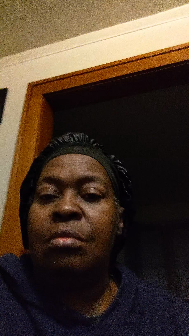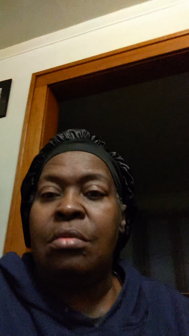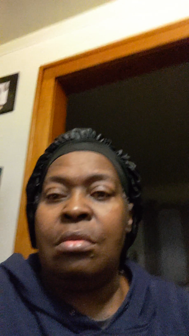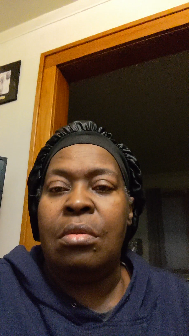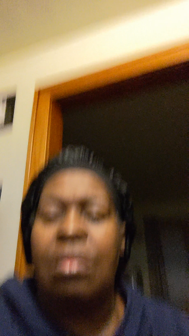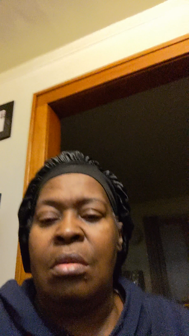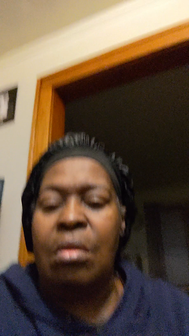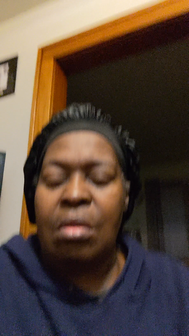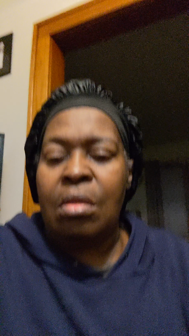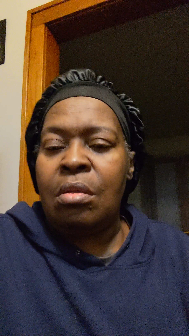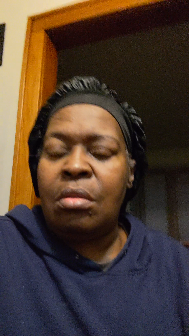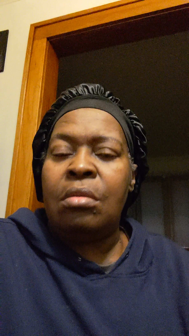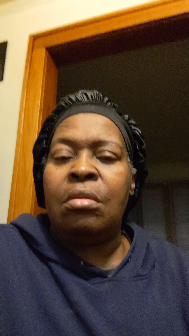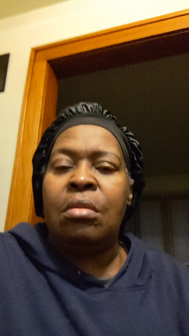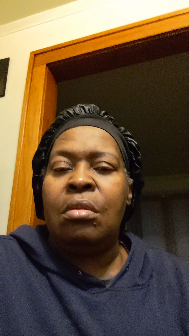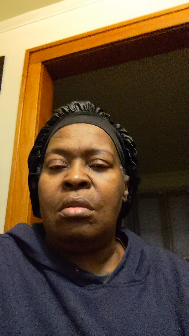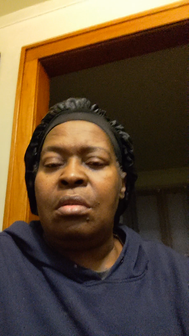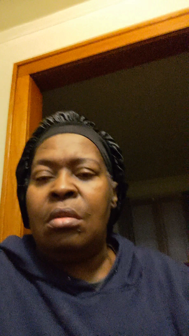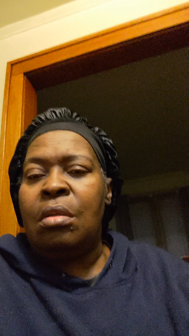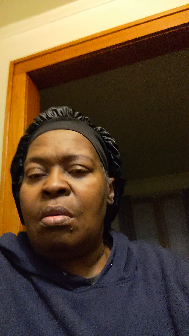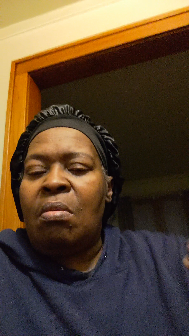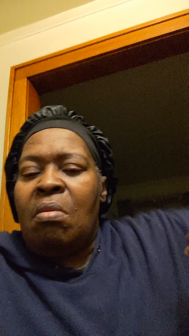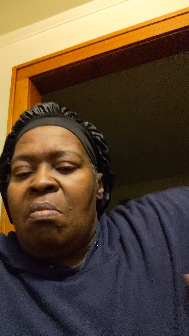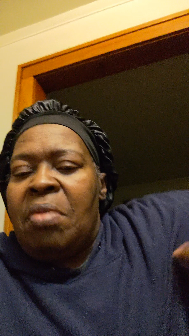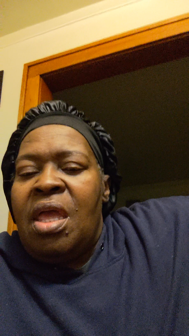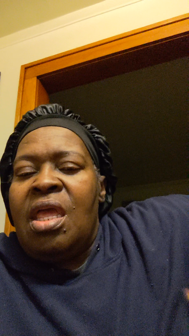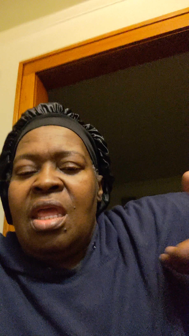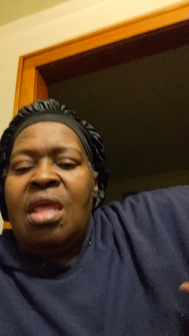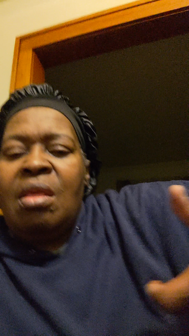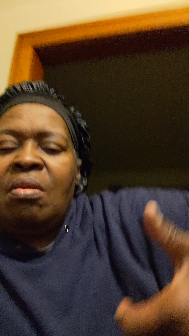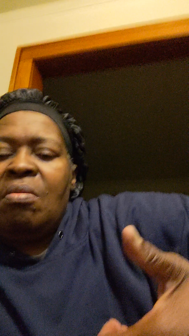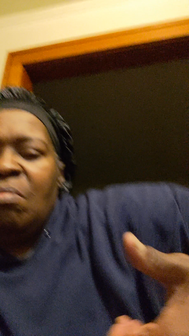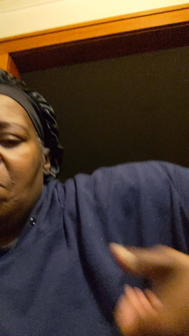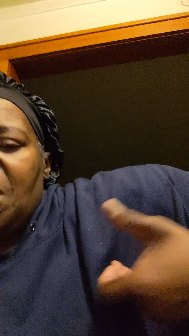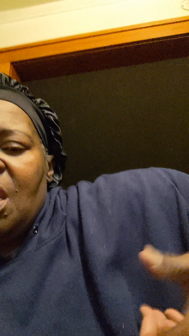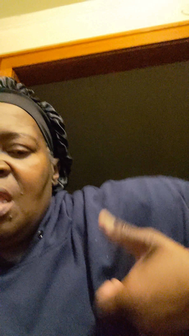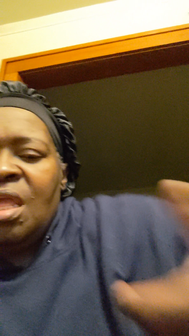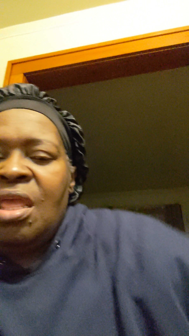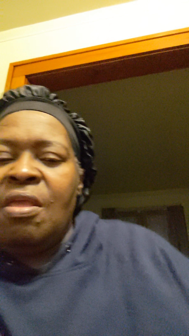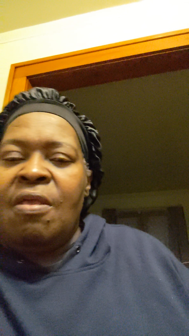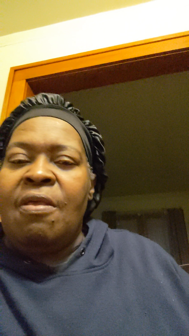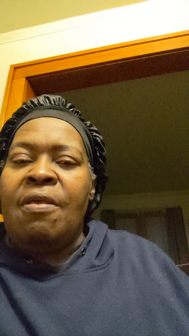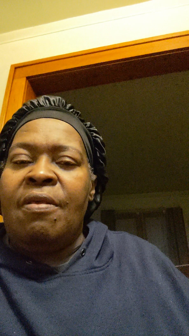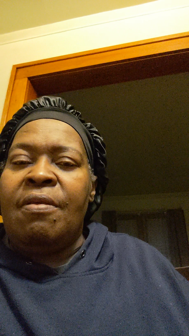monkey